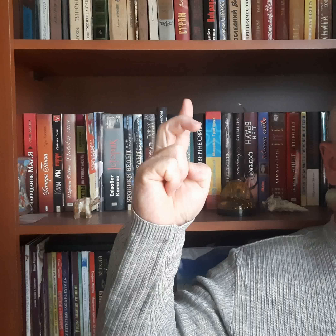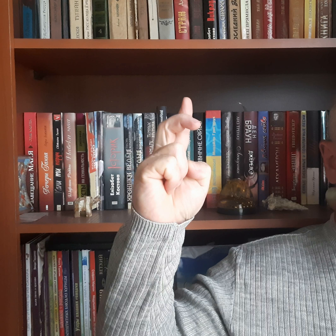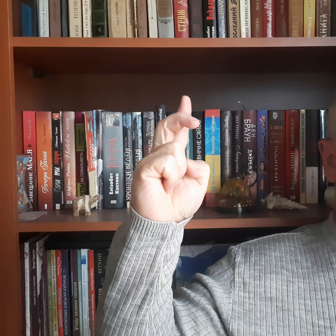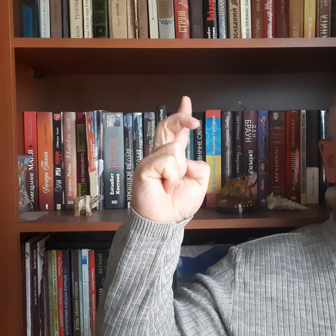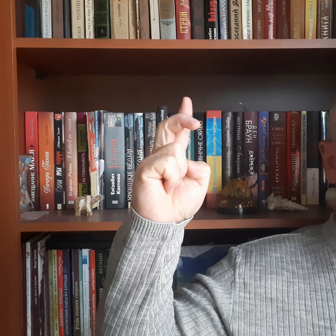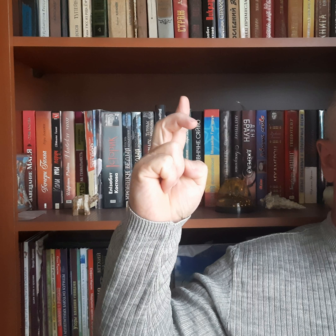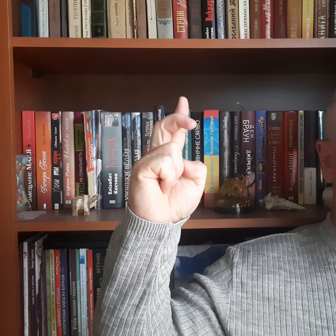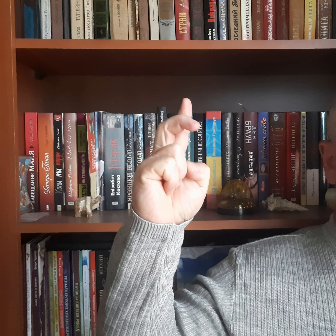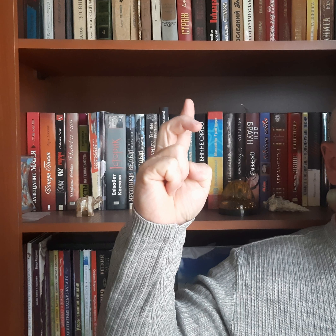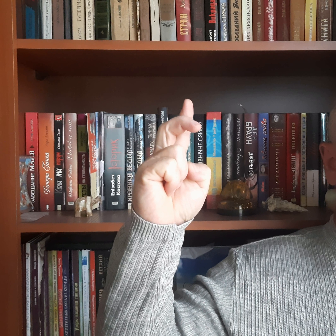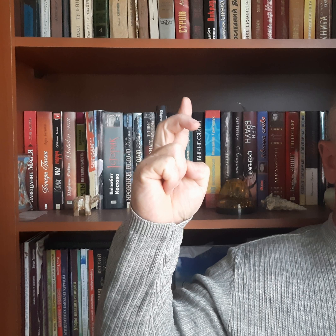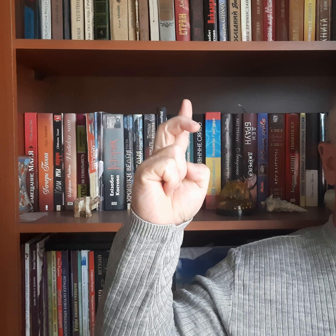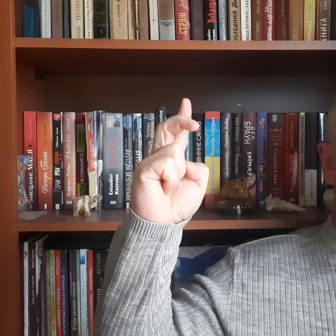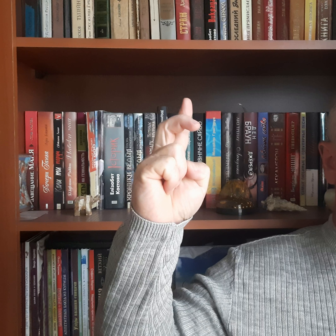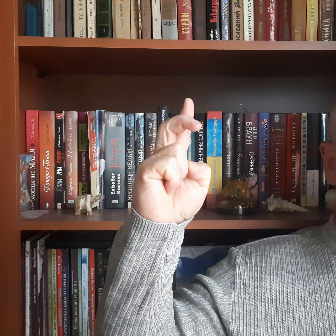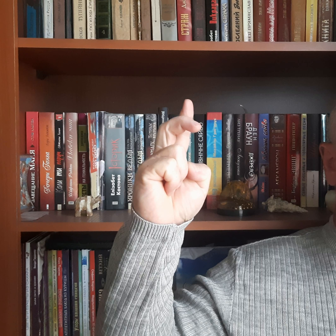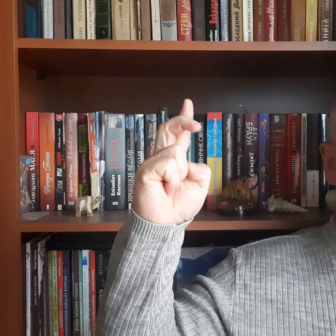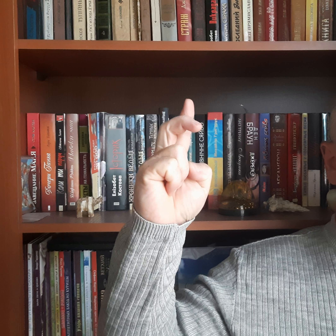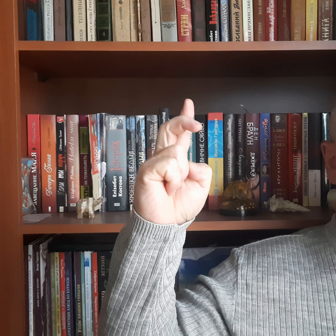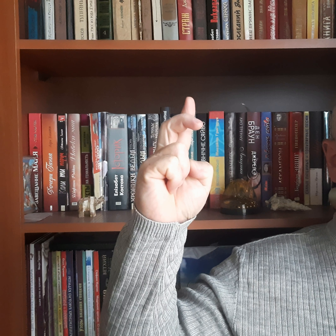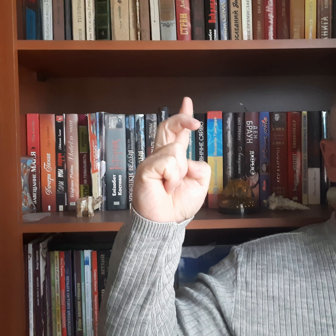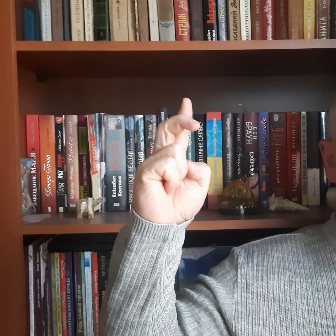Б